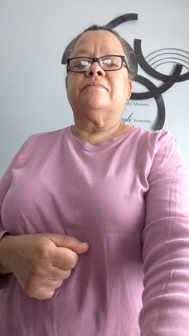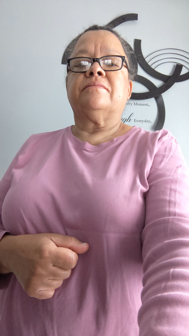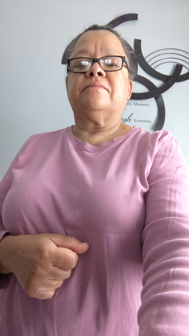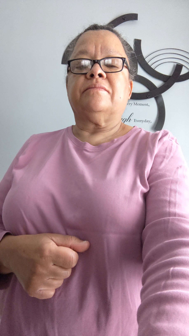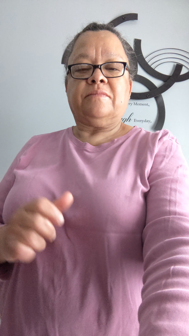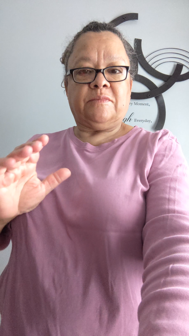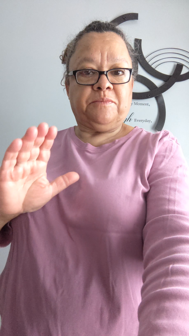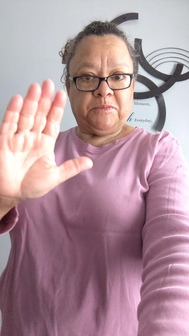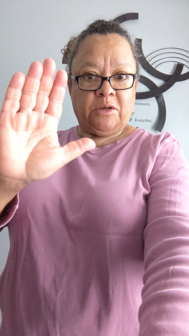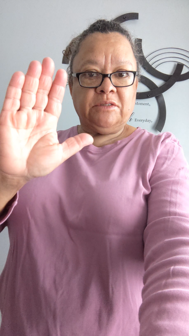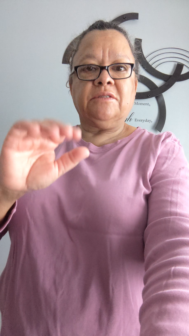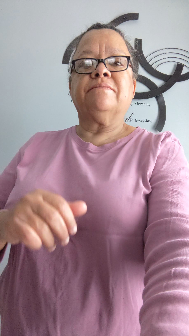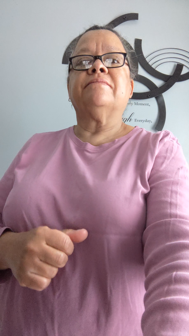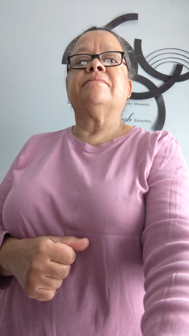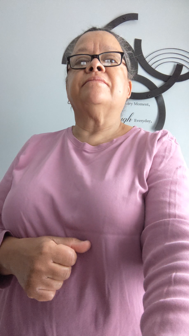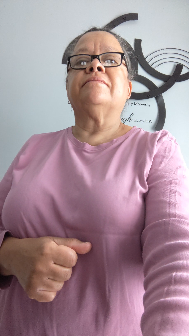push